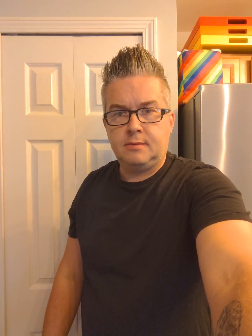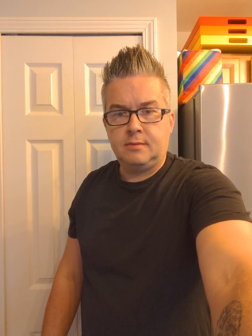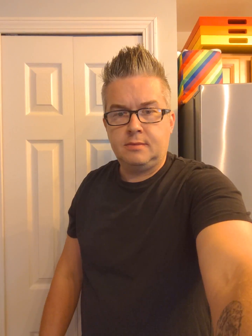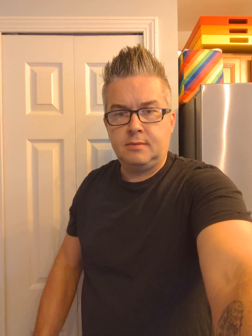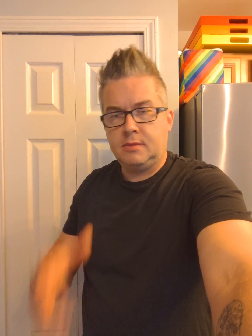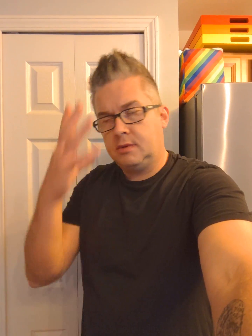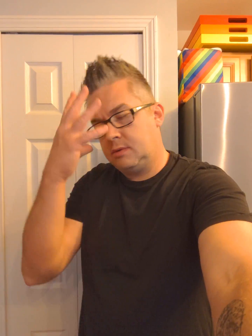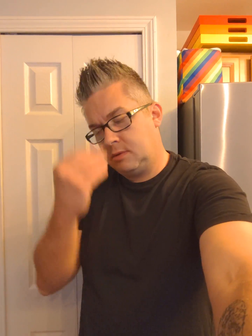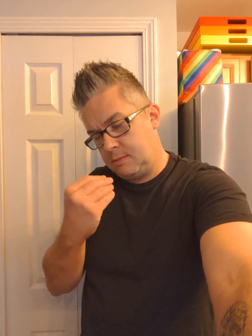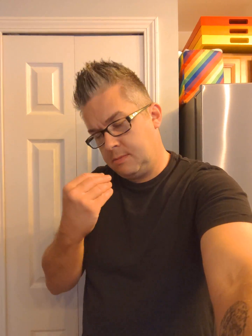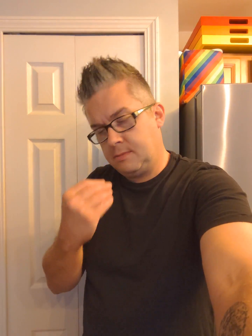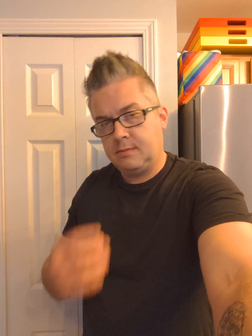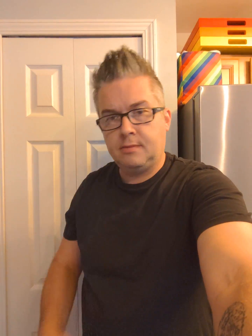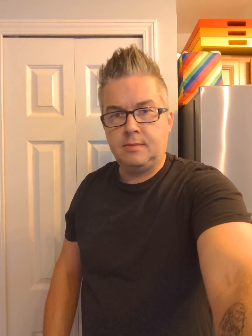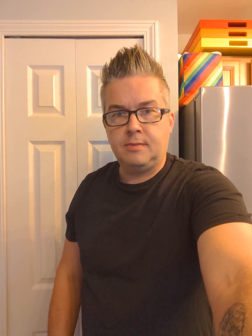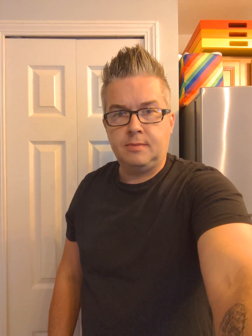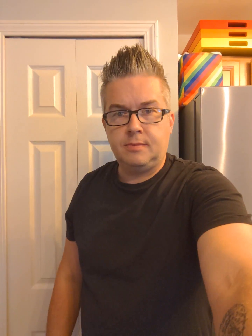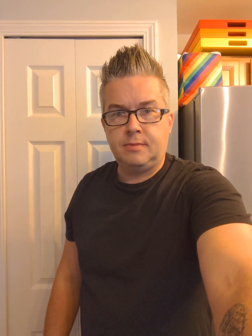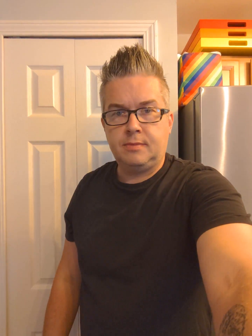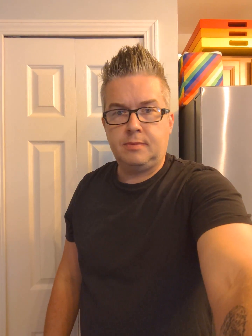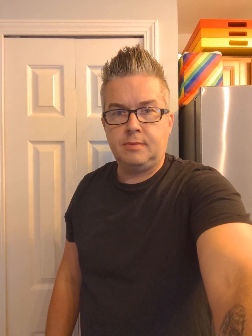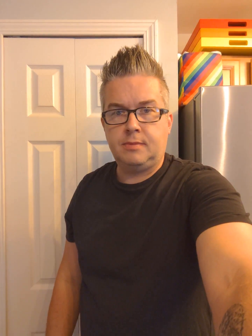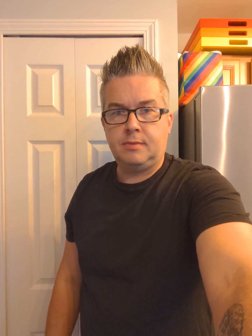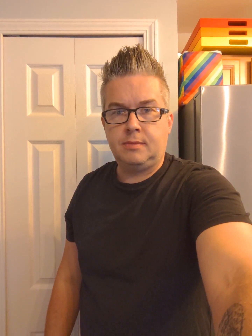asleep